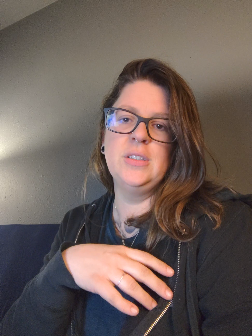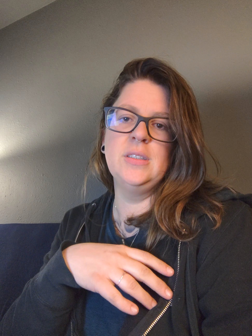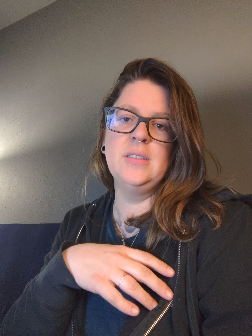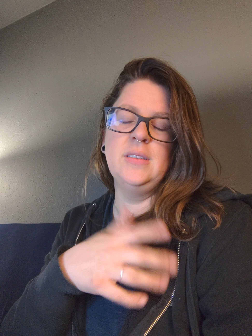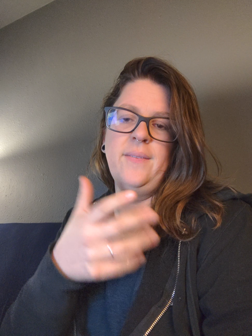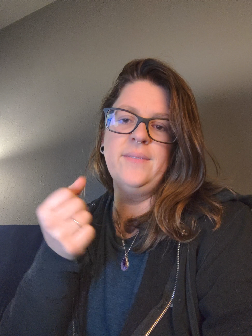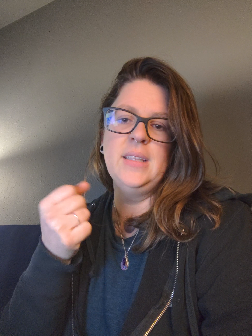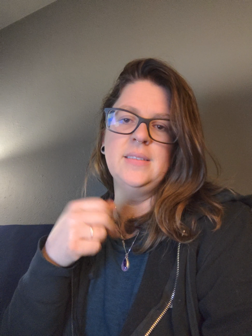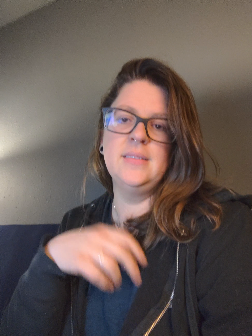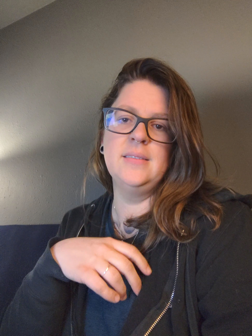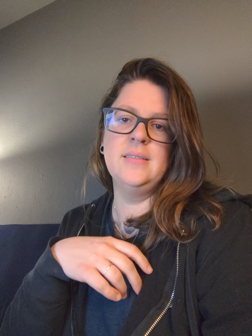fast